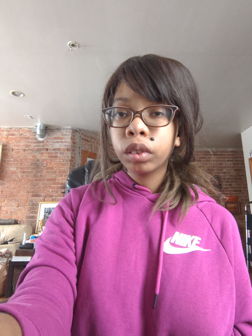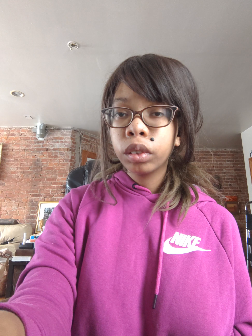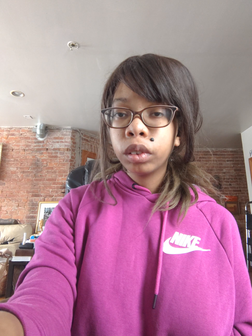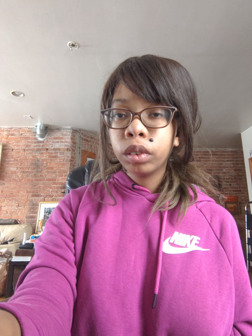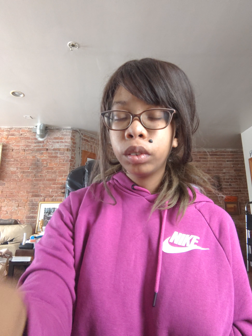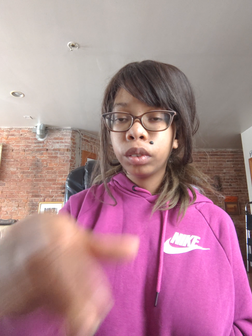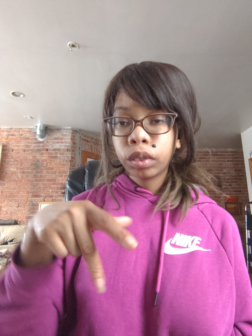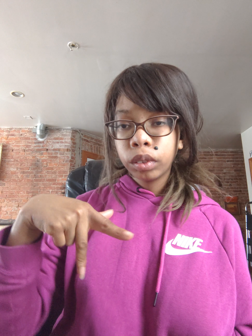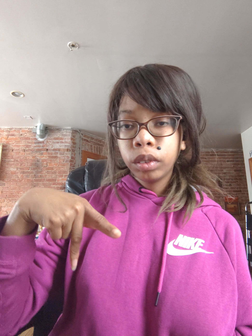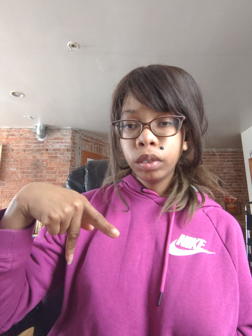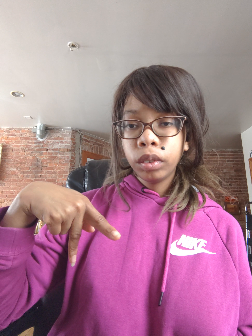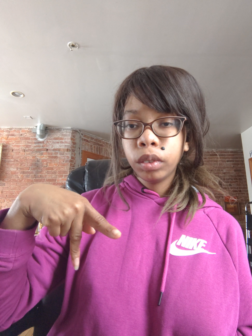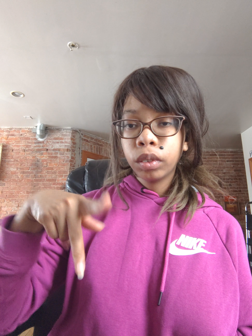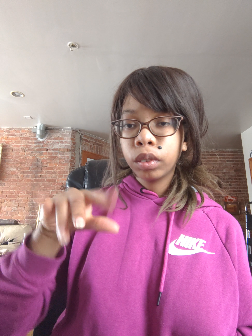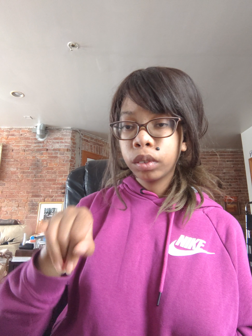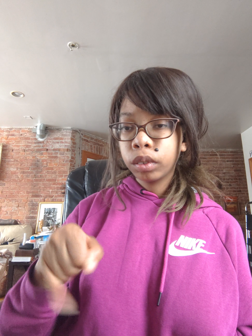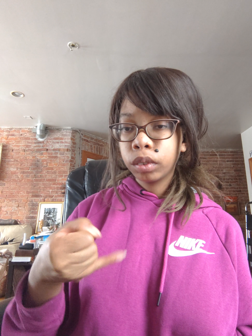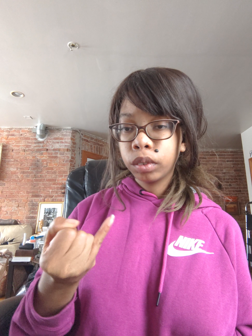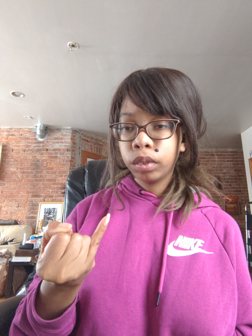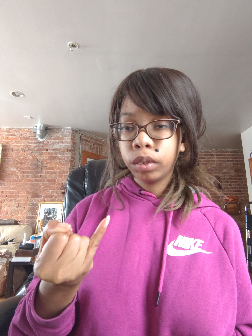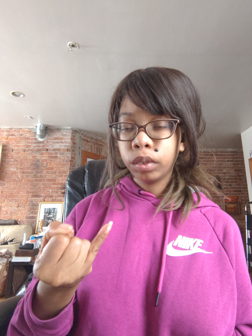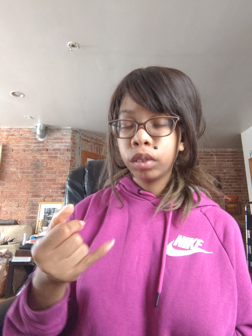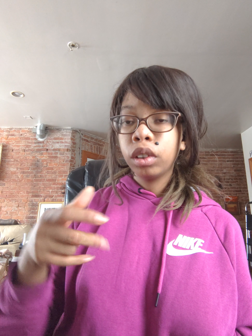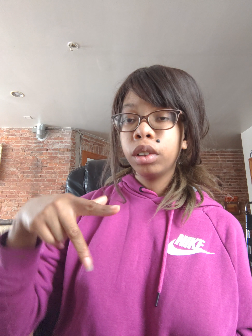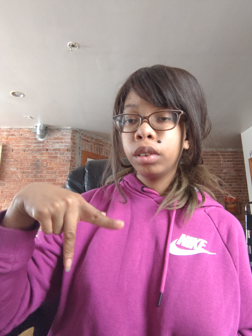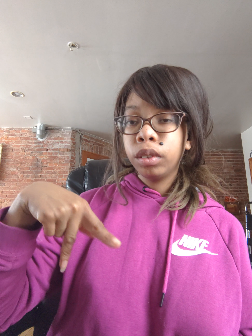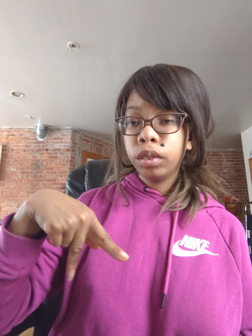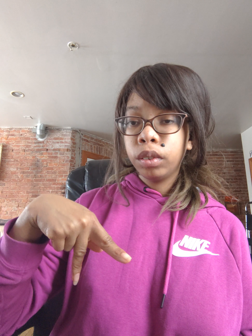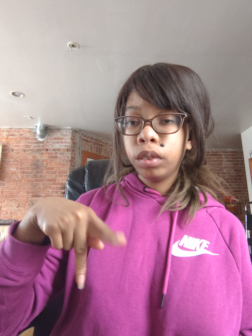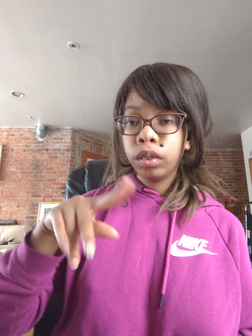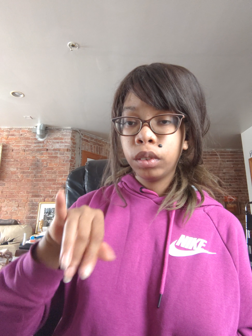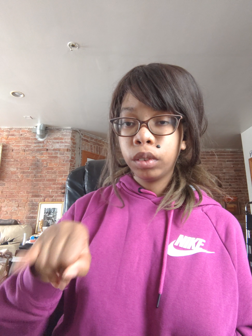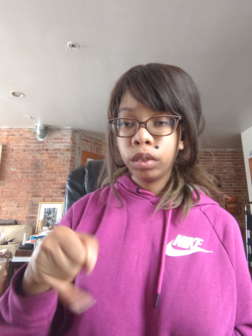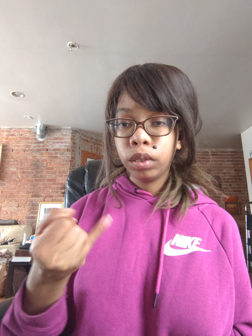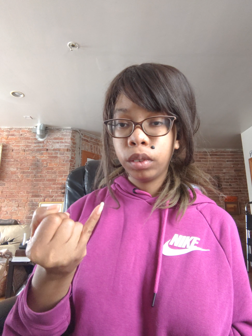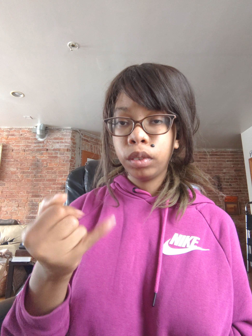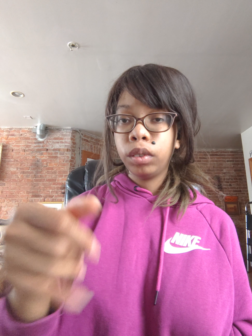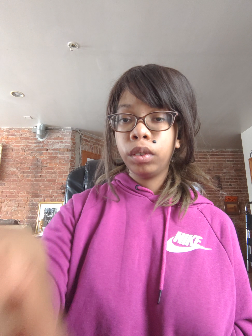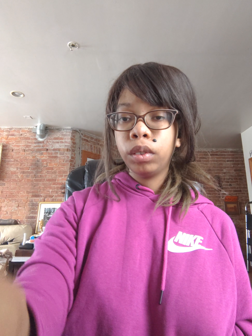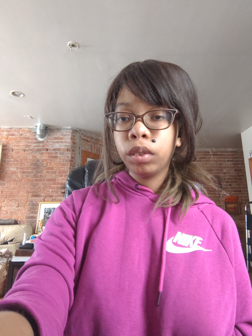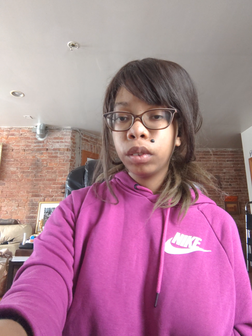pajamas